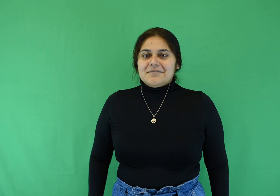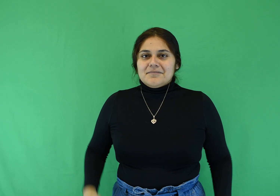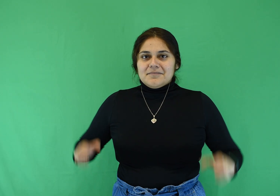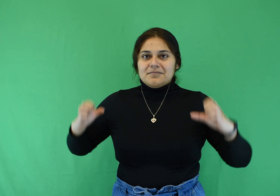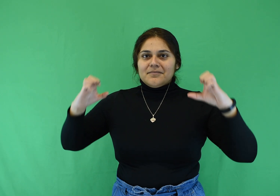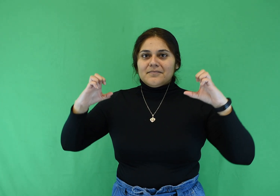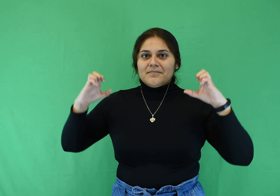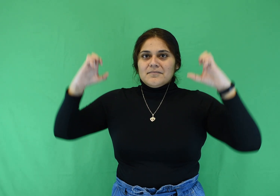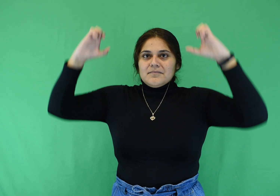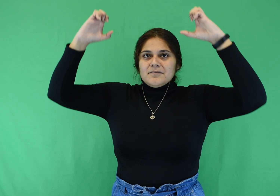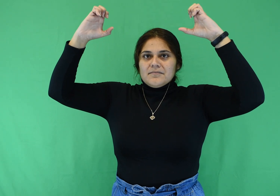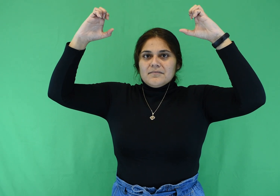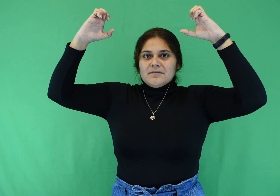edificio